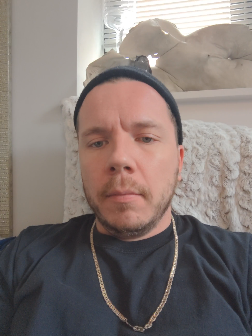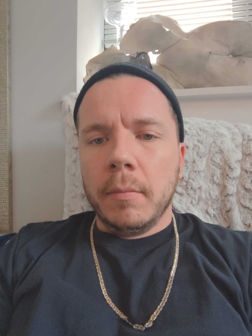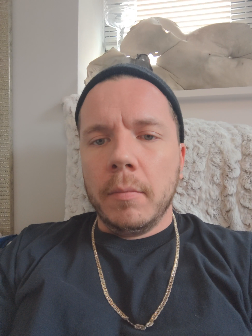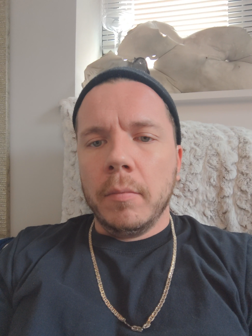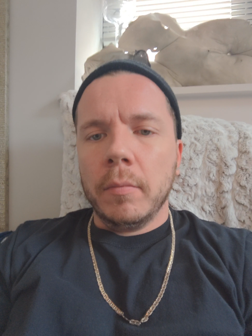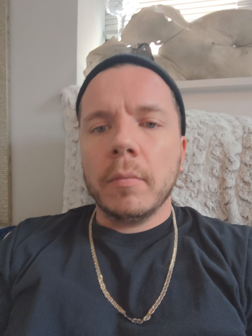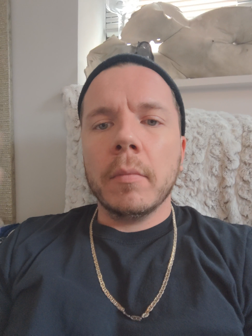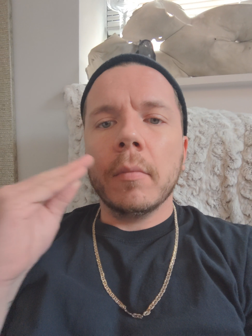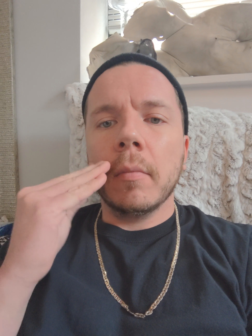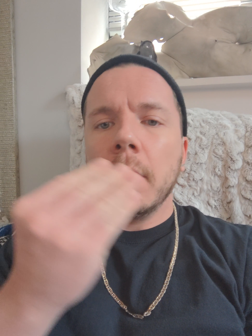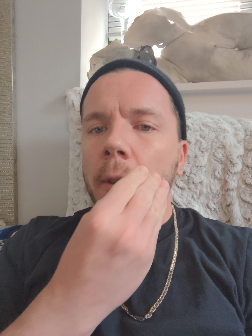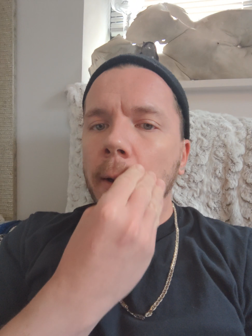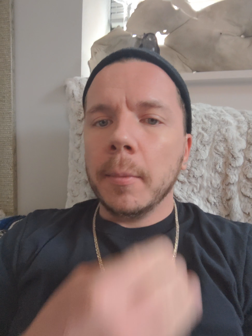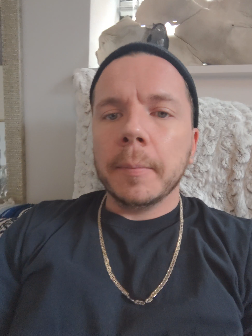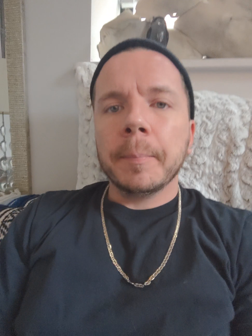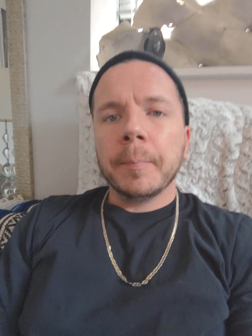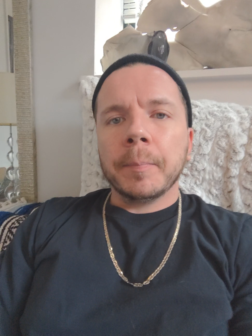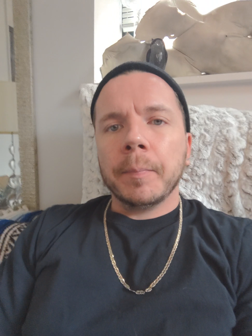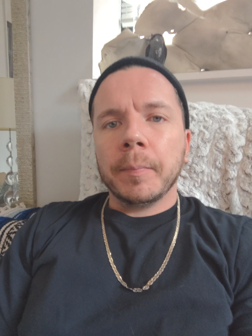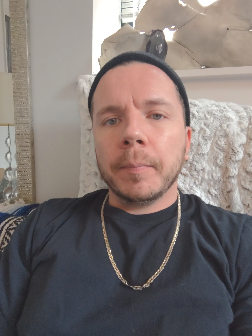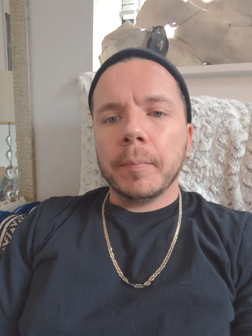napkin